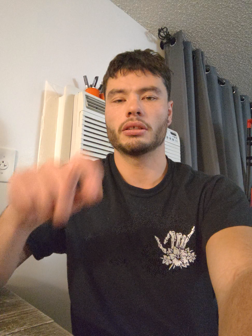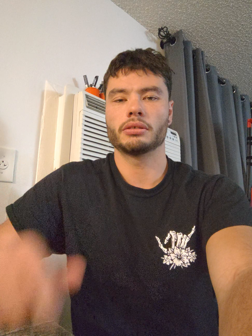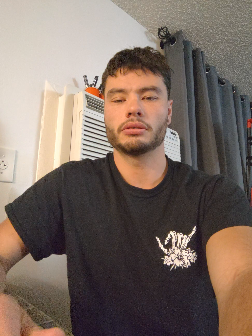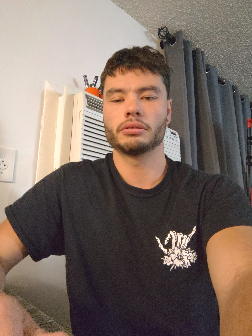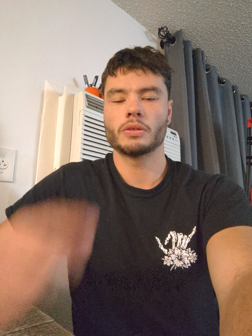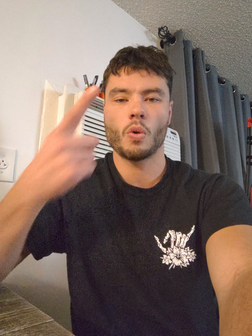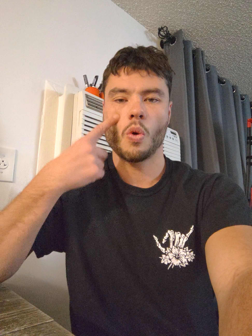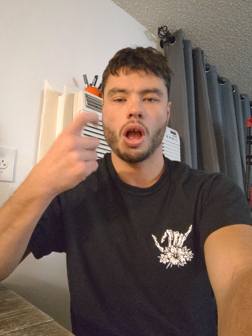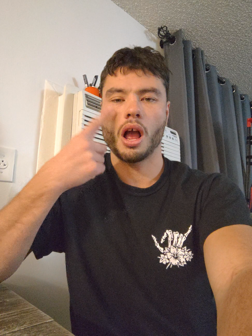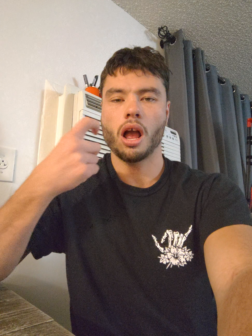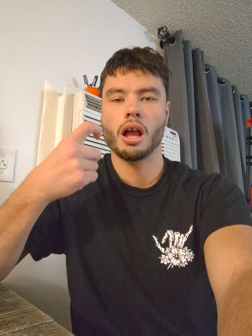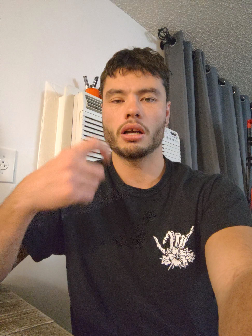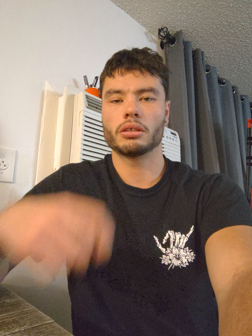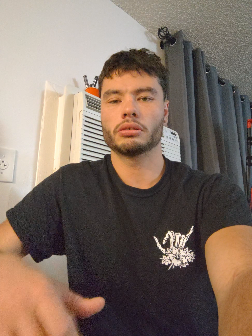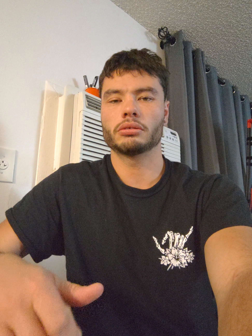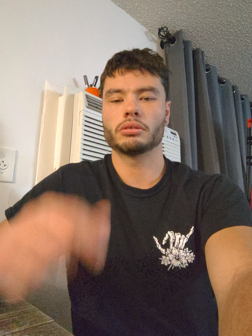cry